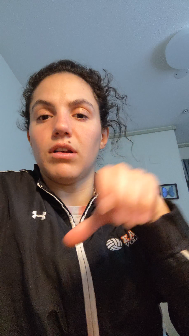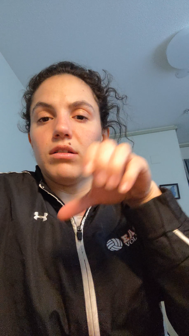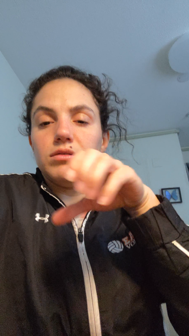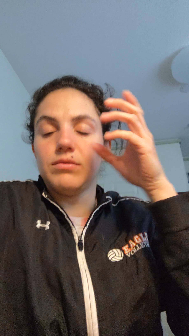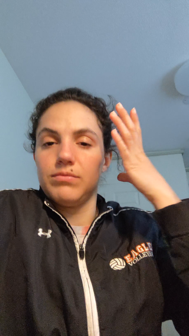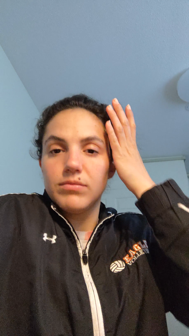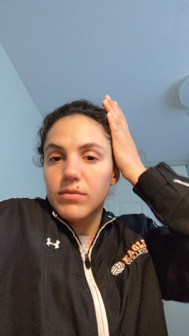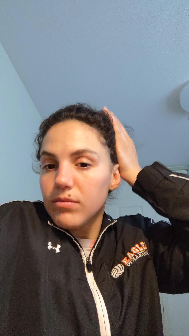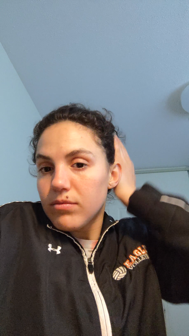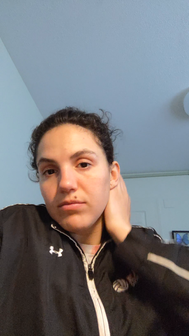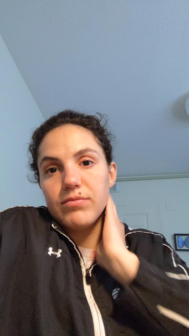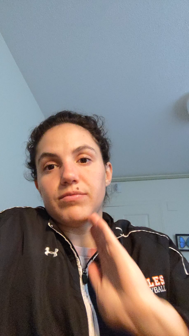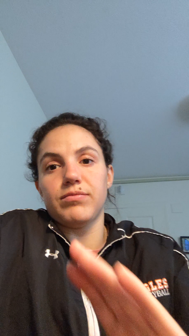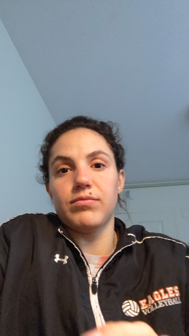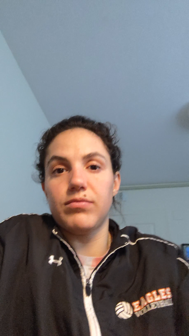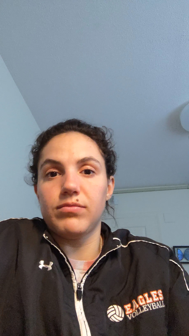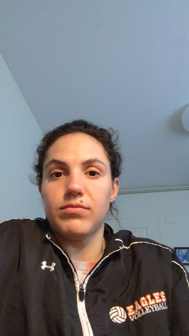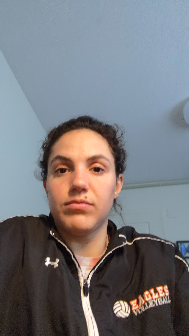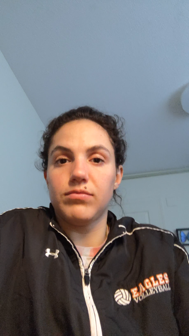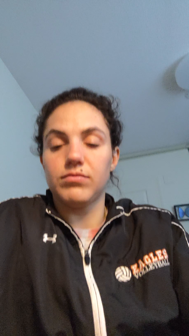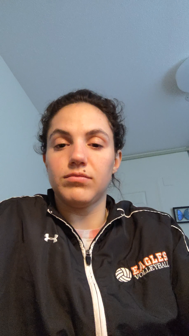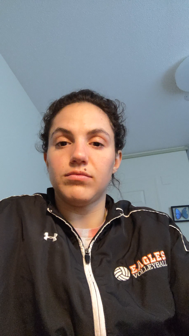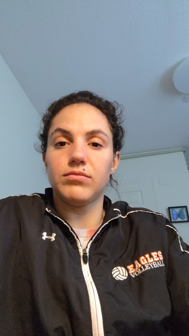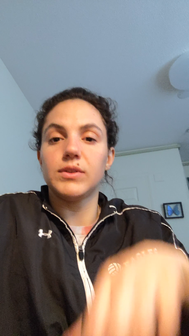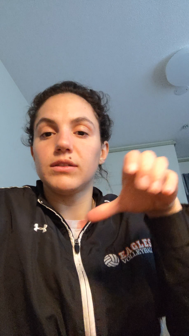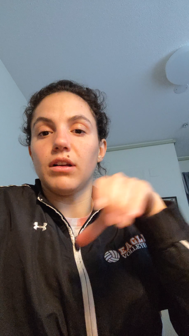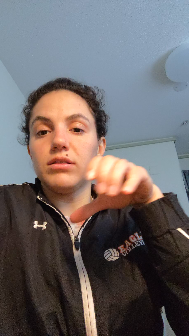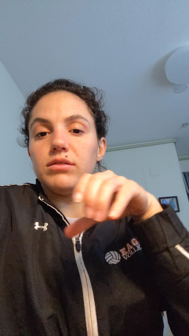does